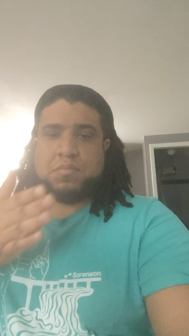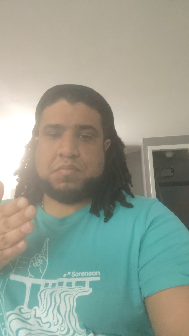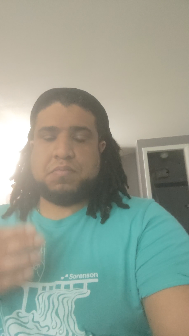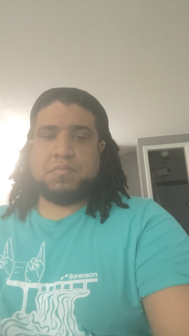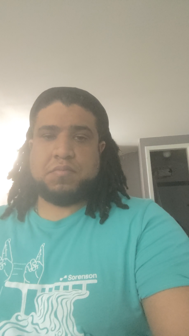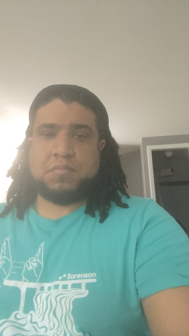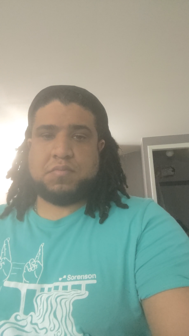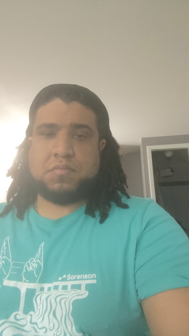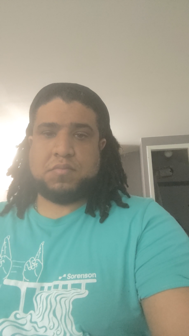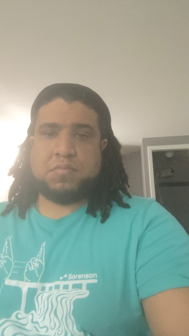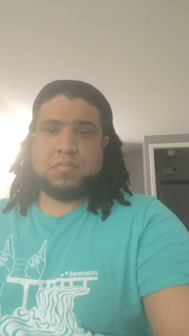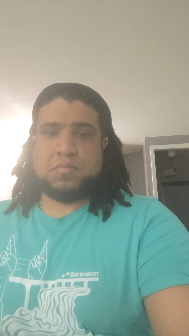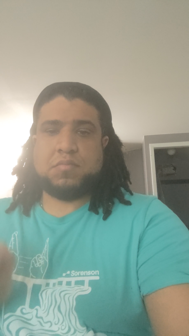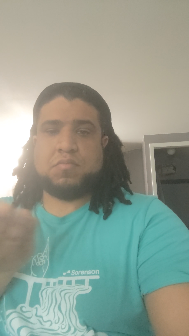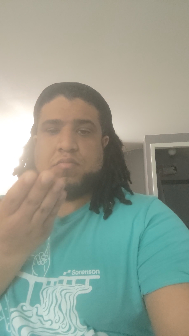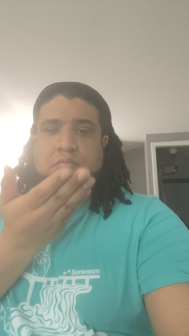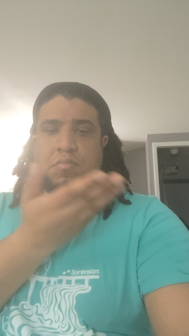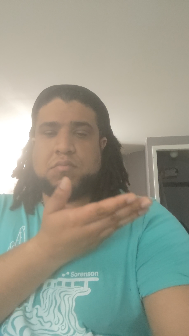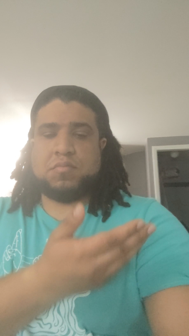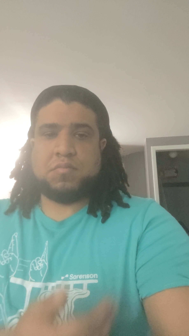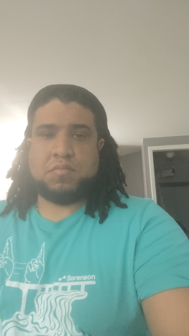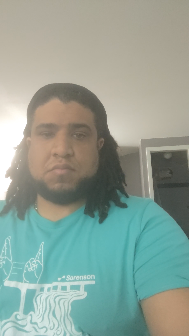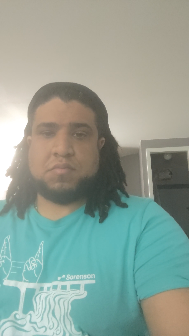carry